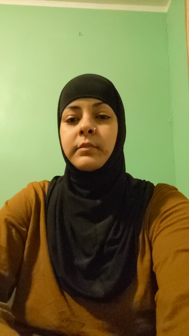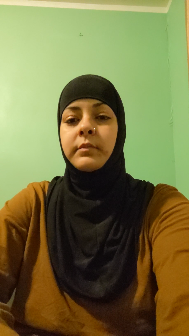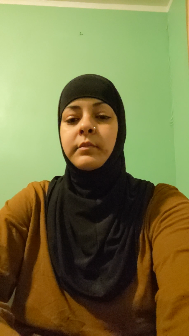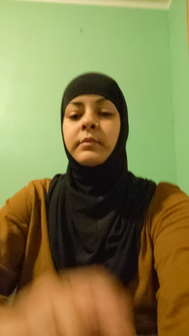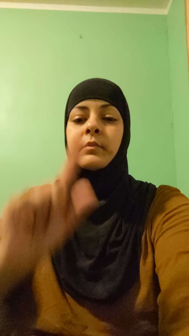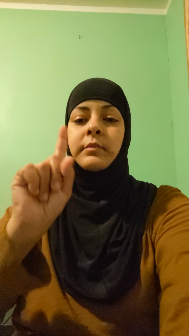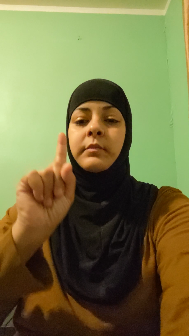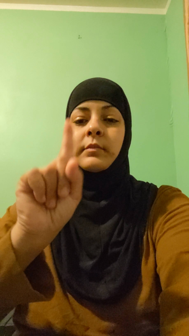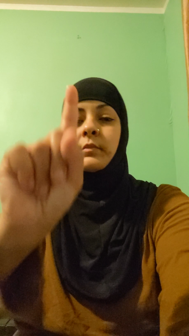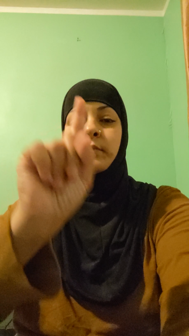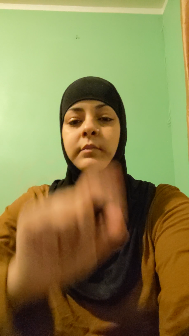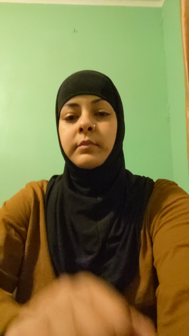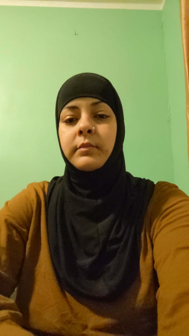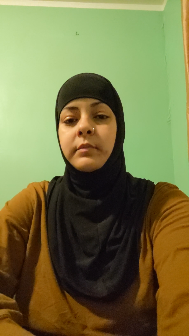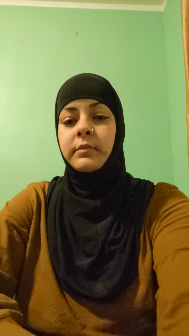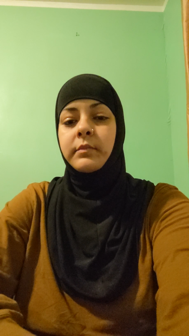bump